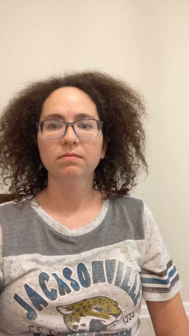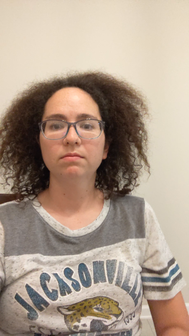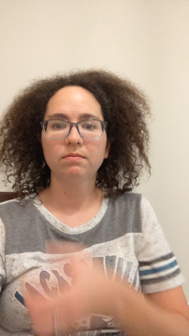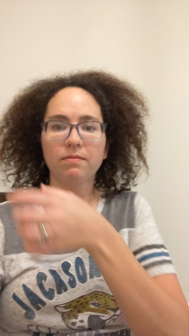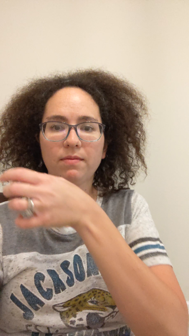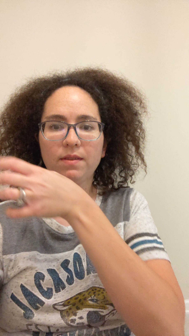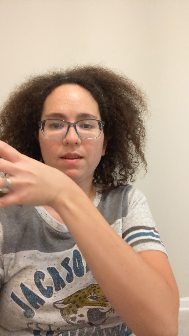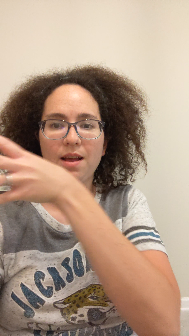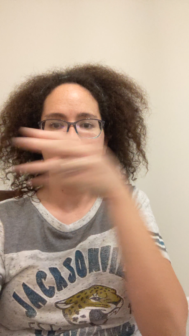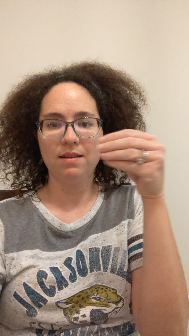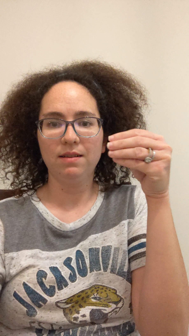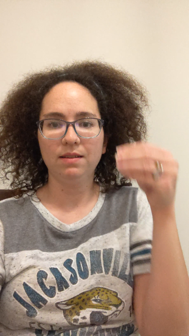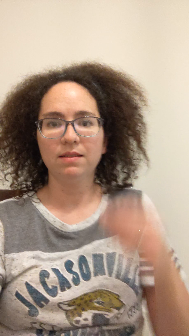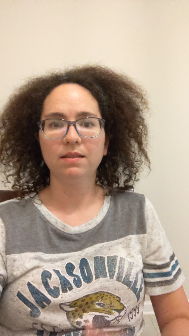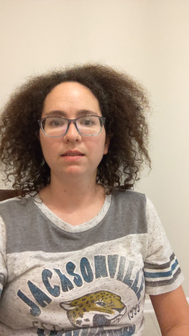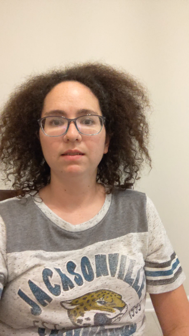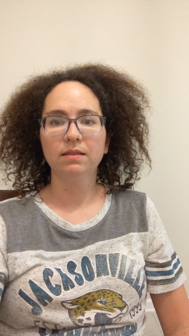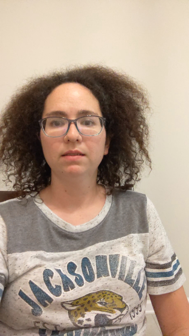and